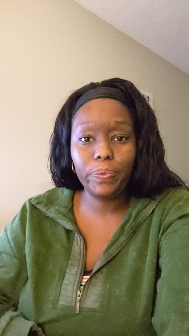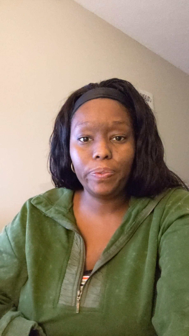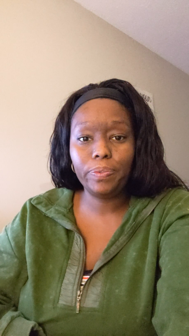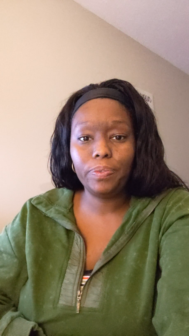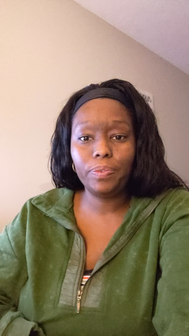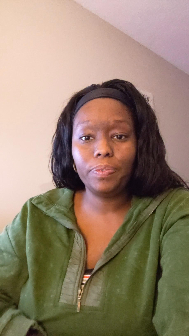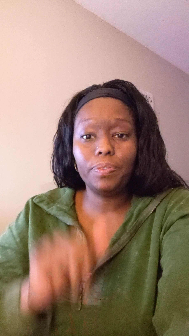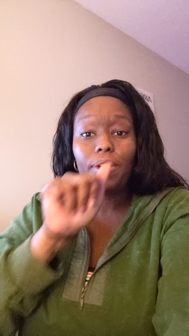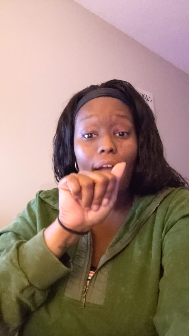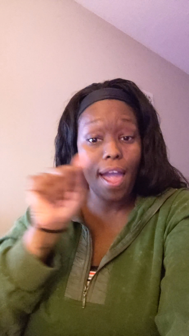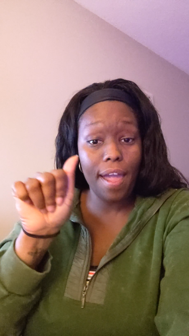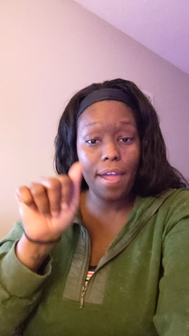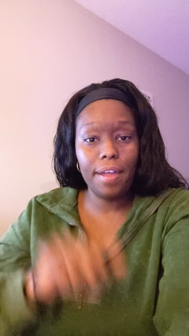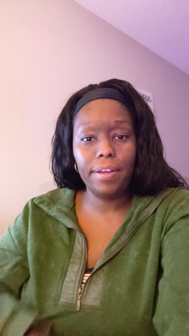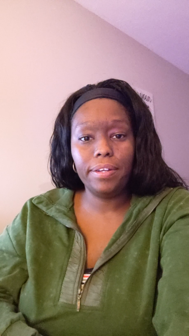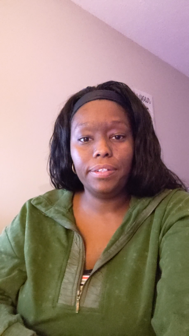a